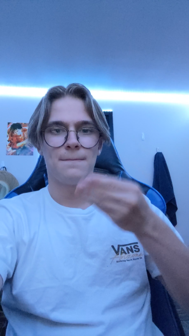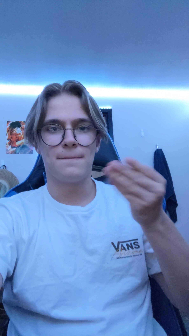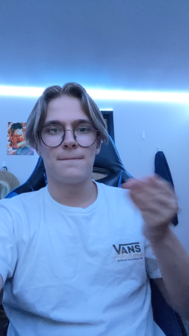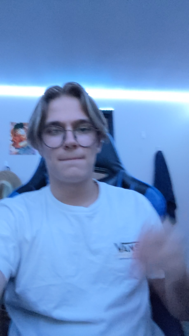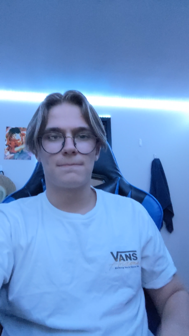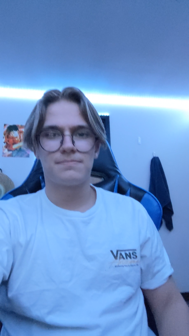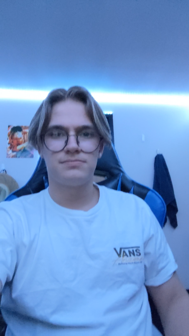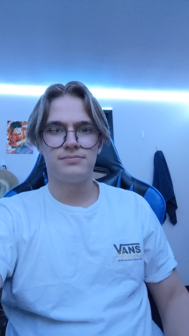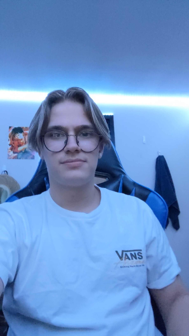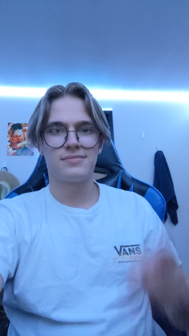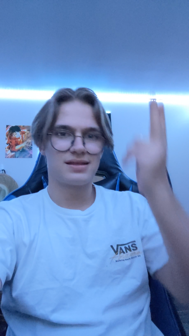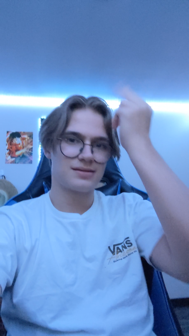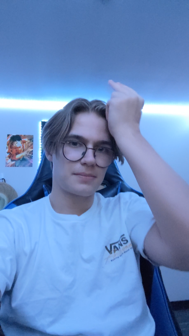rabbit